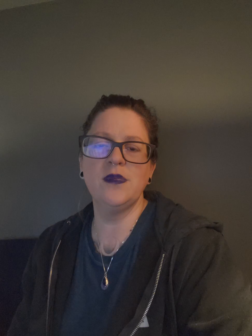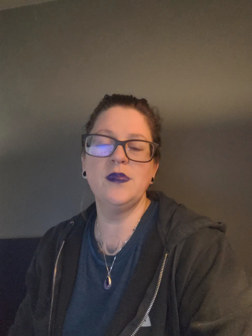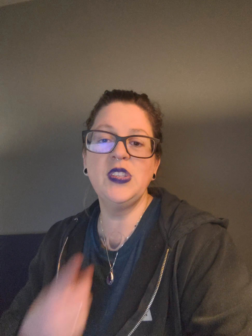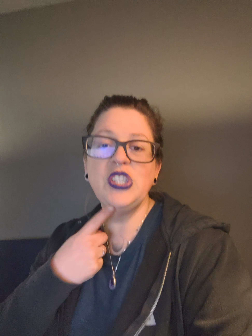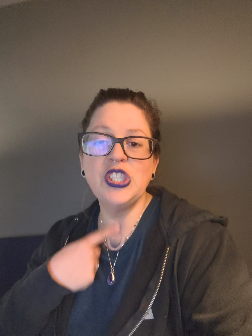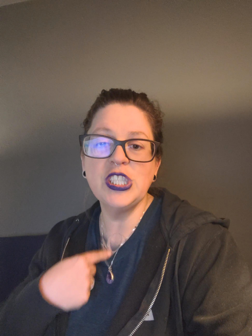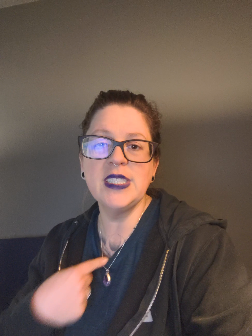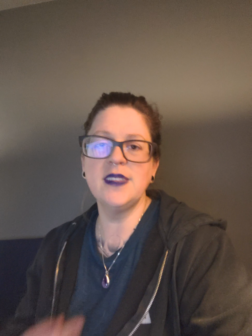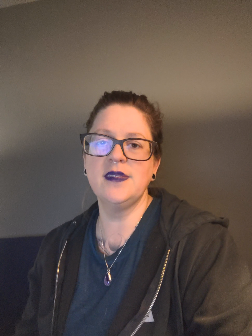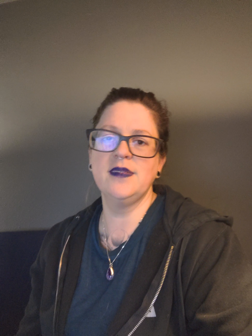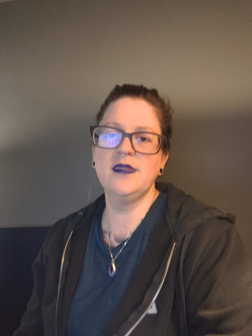thirsty